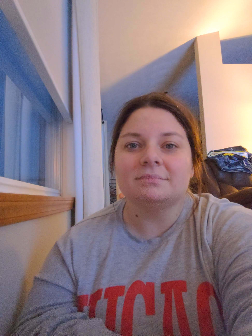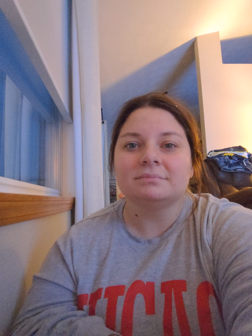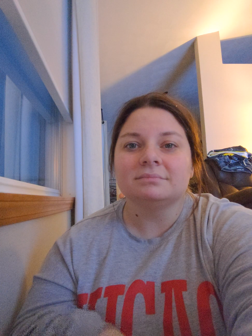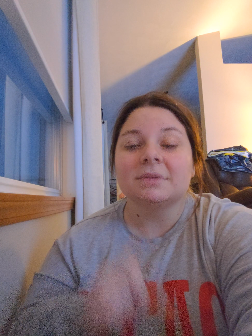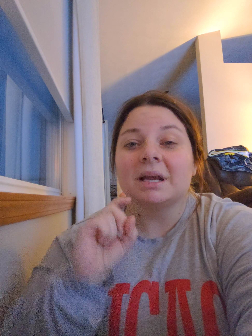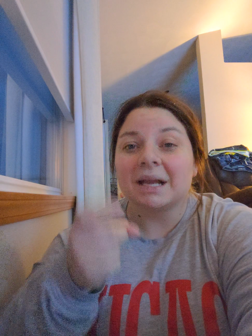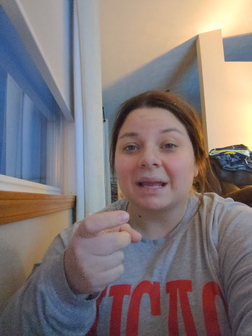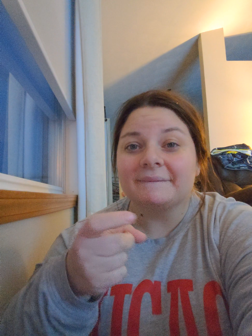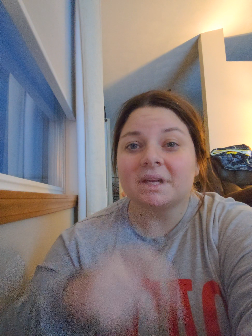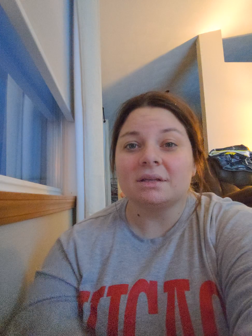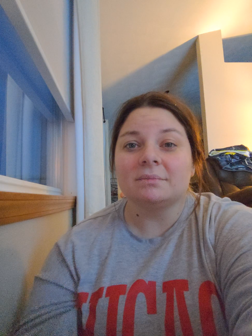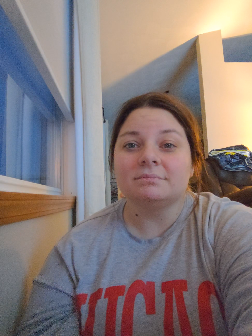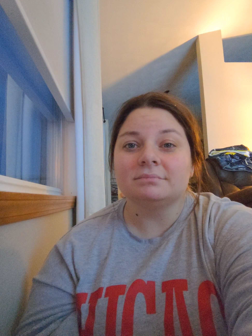gift